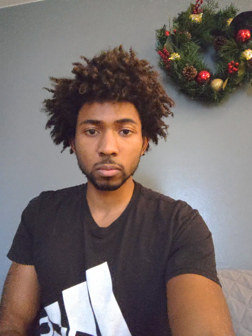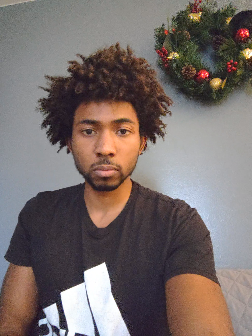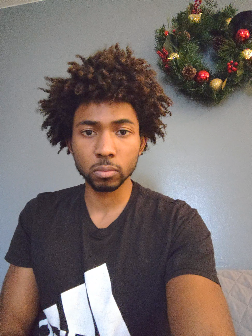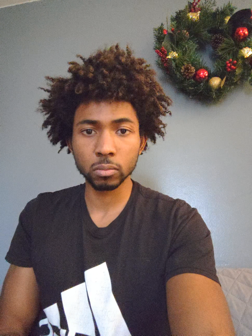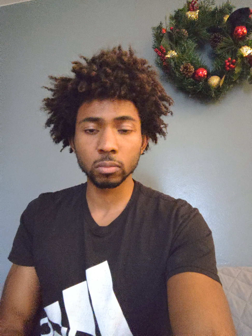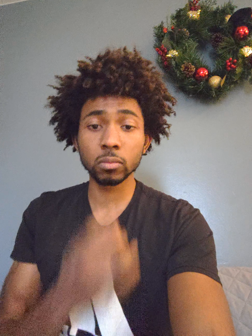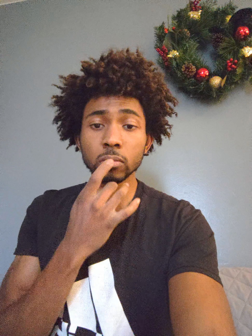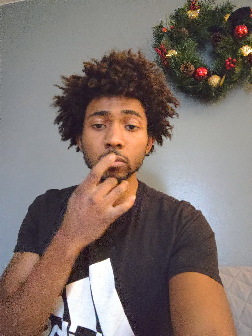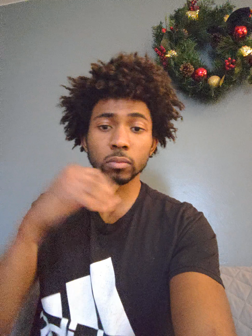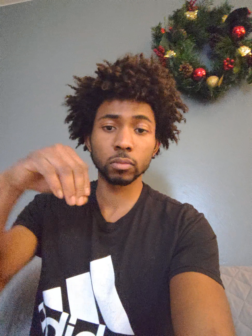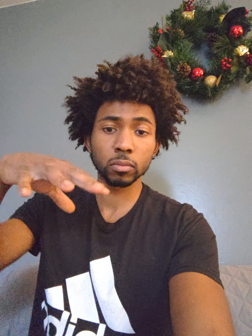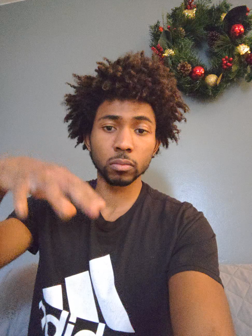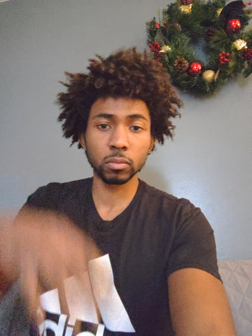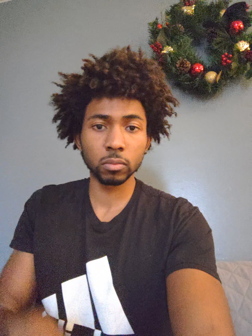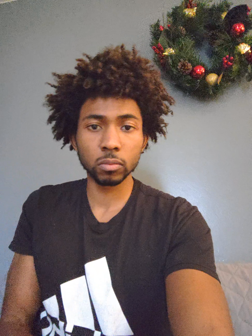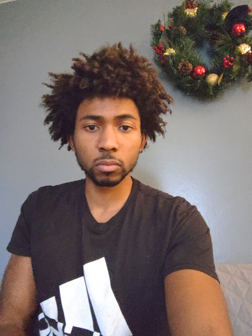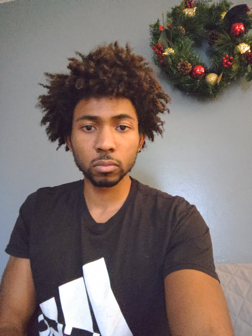lamp